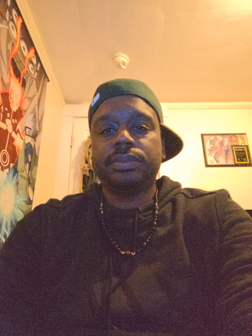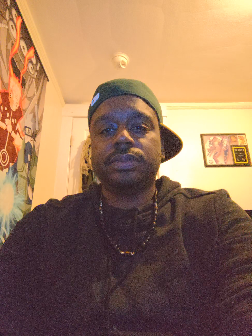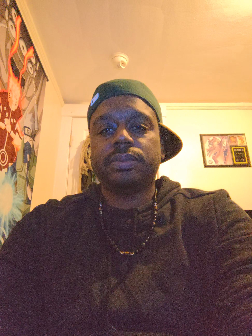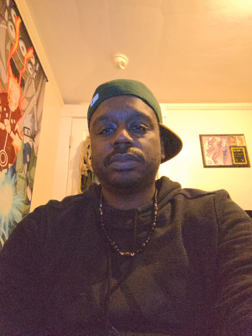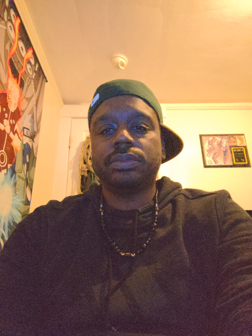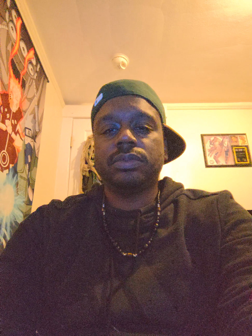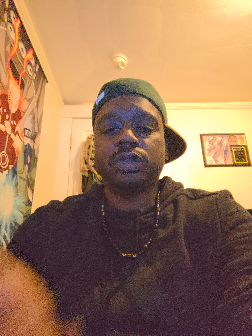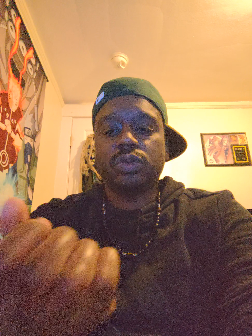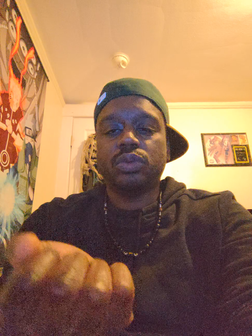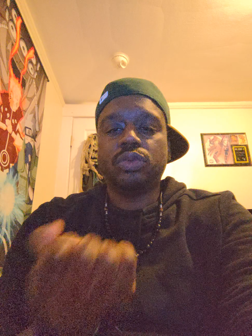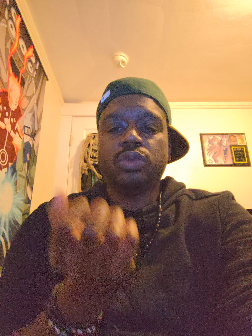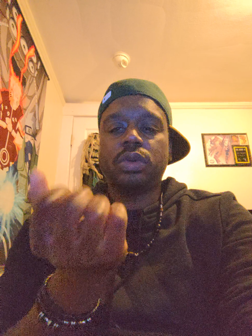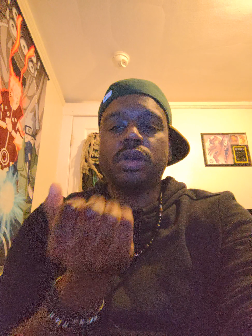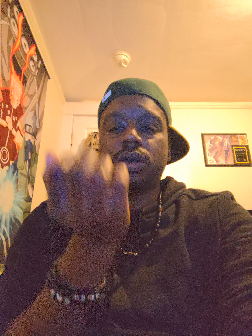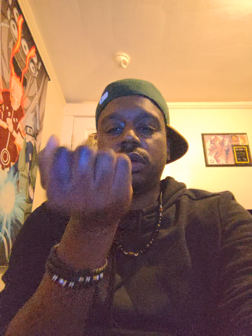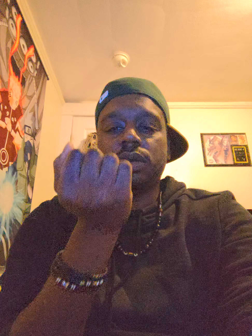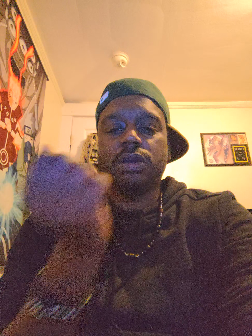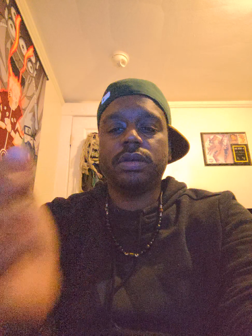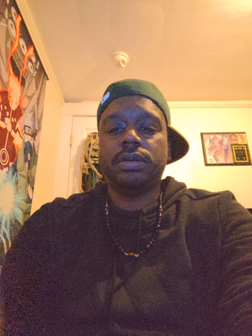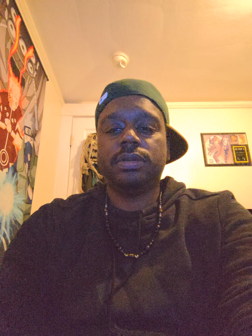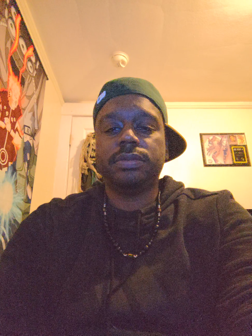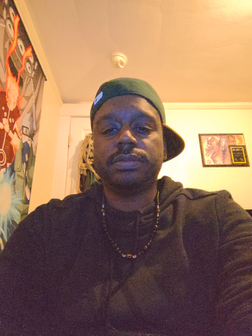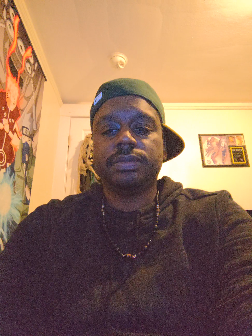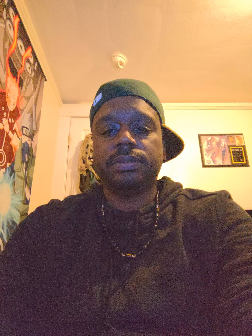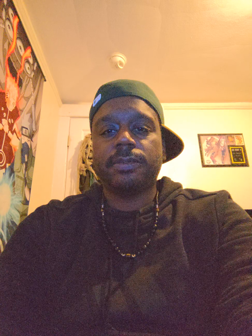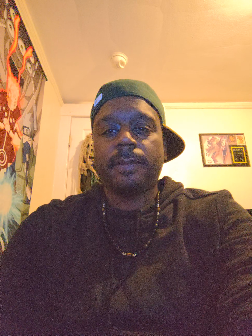drawer